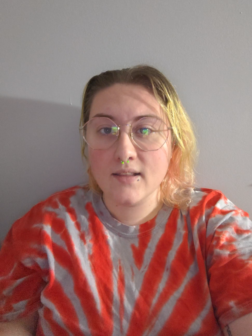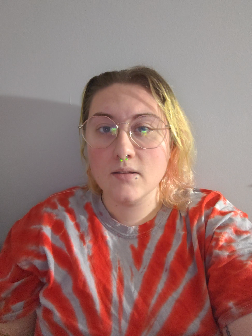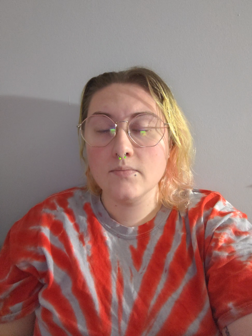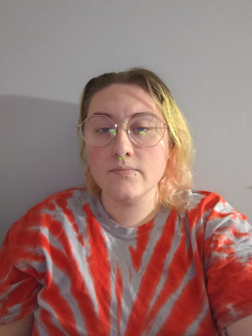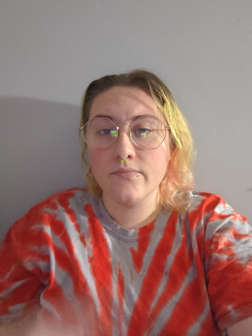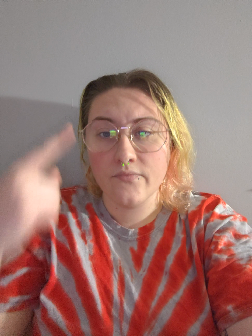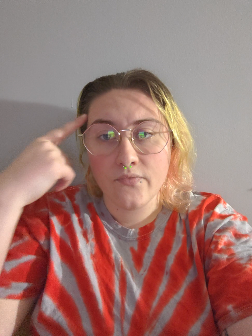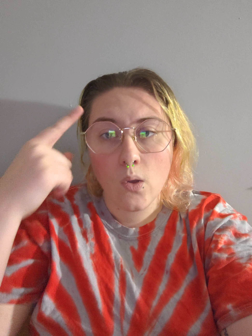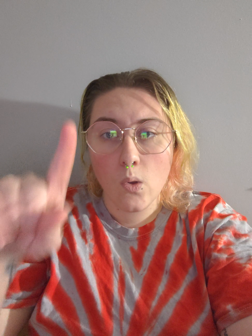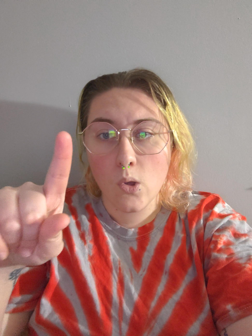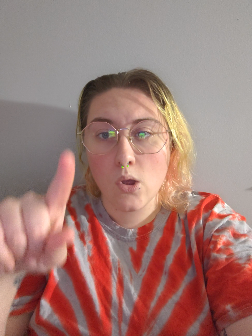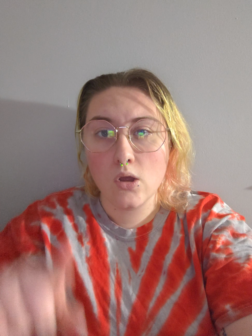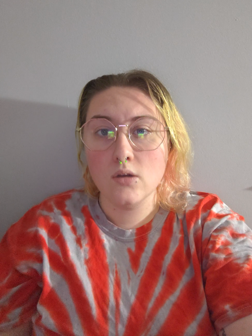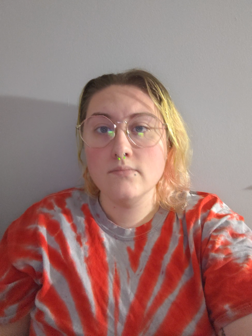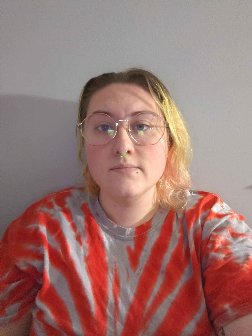for